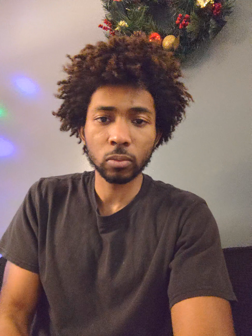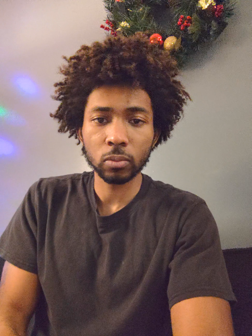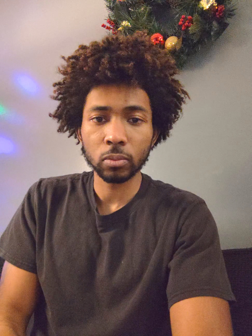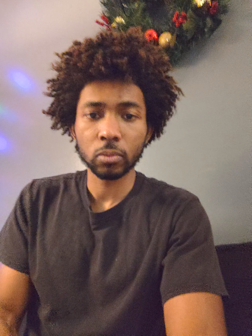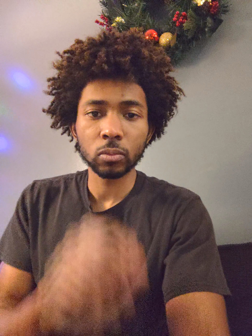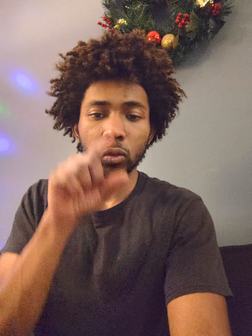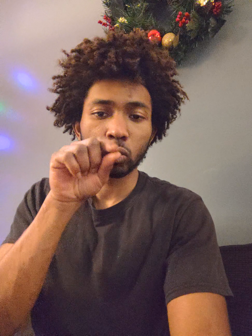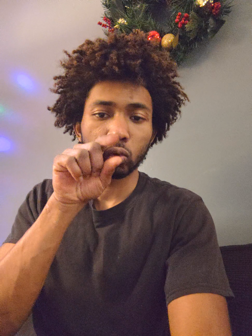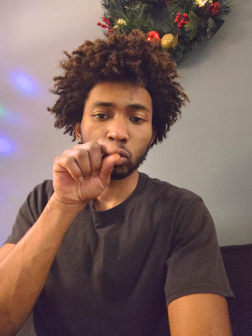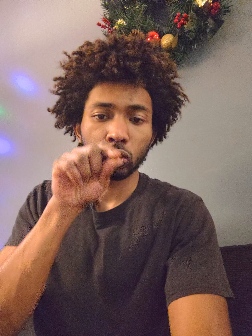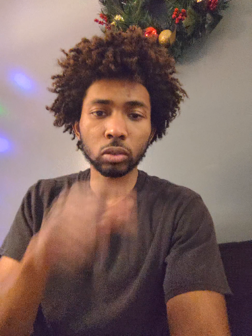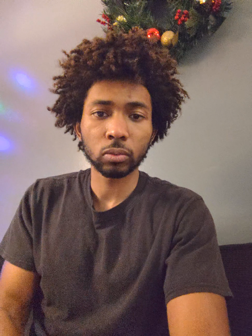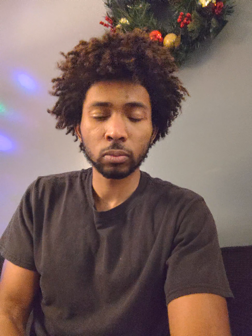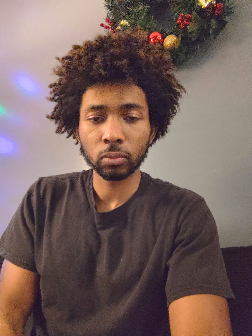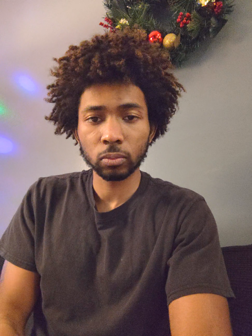bird